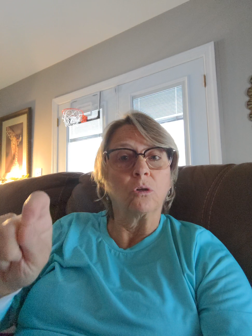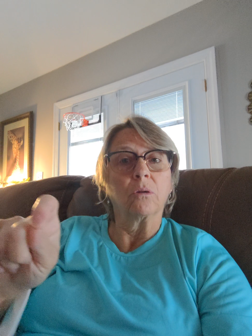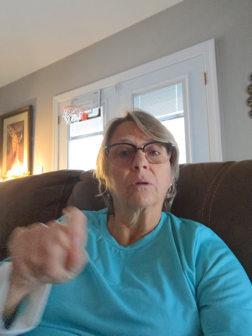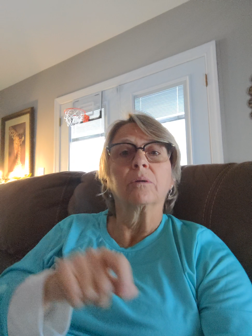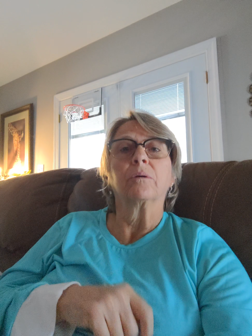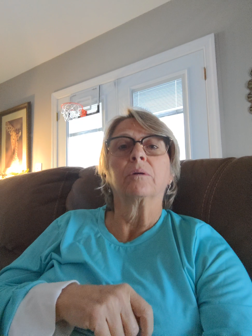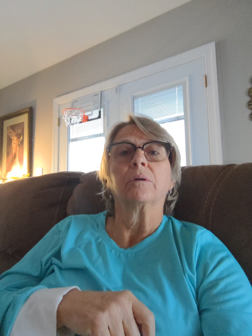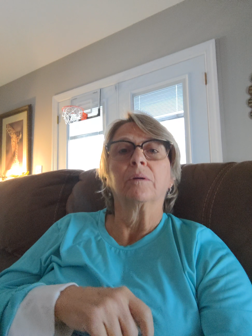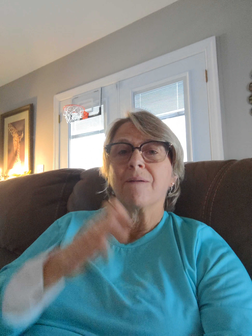pencil